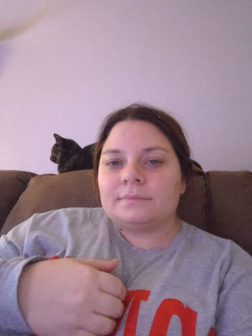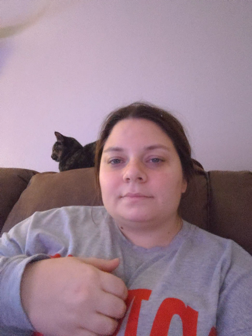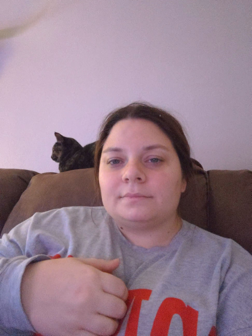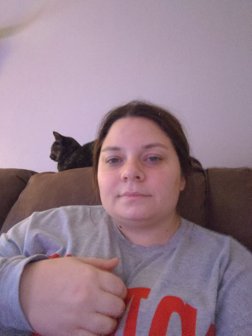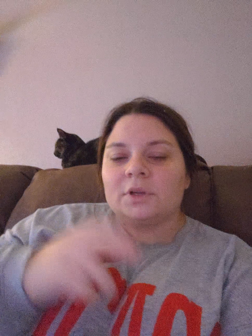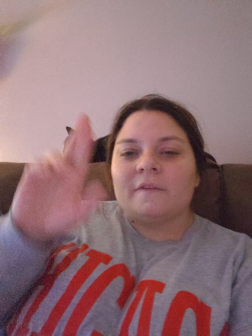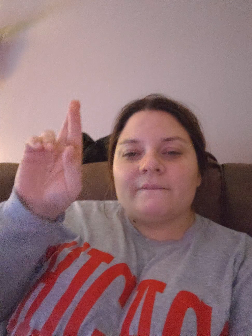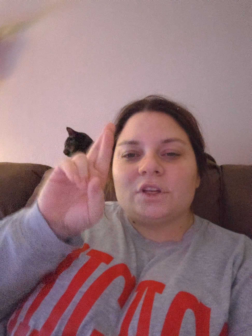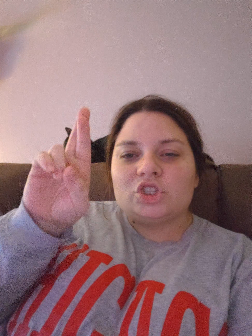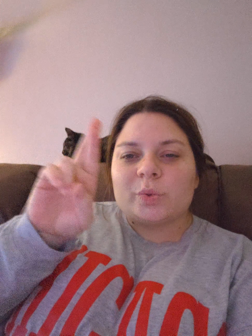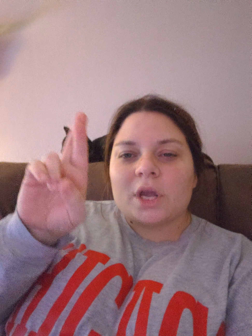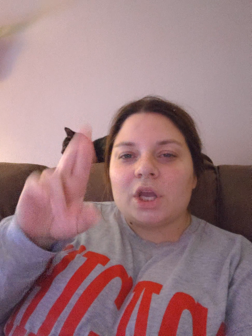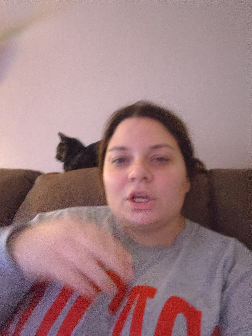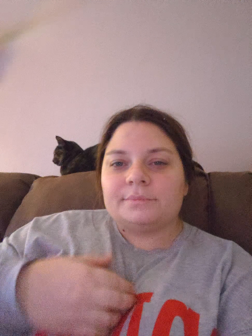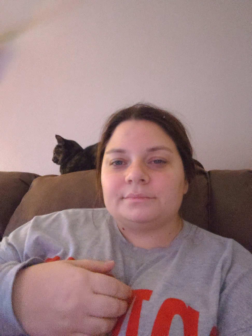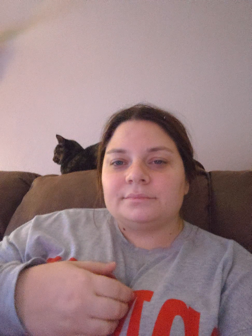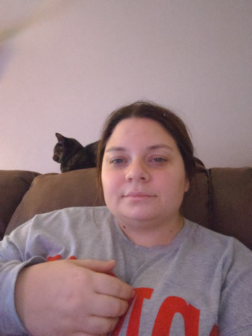refrigerator